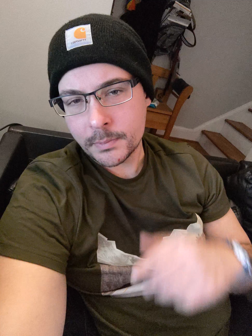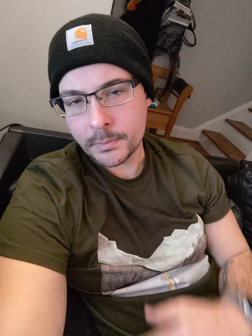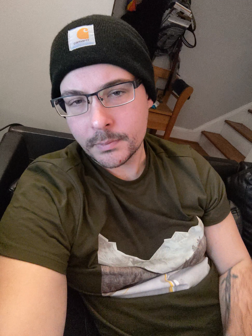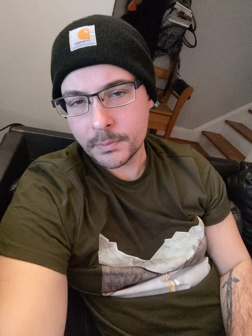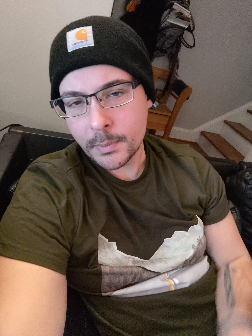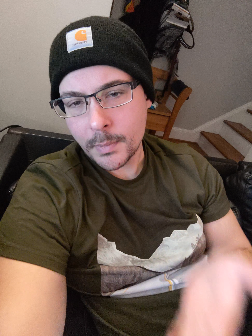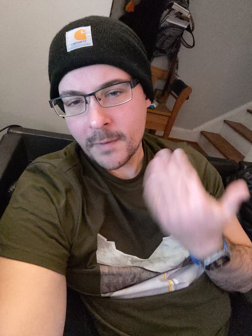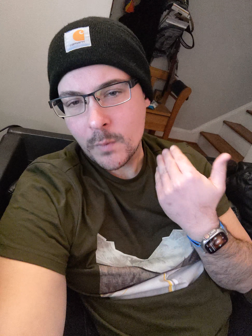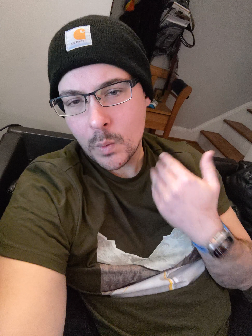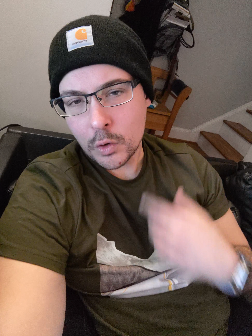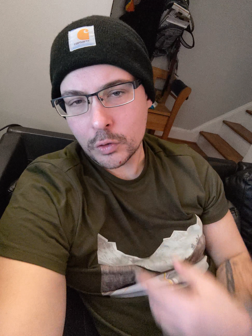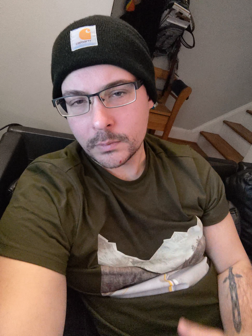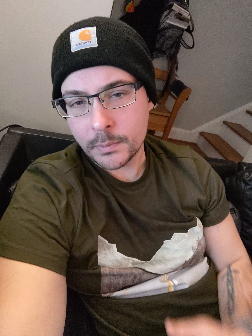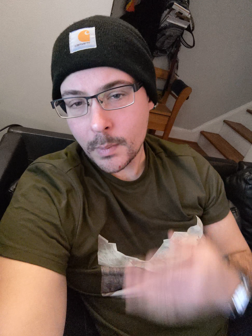before